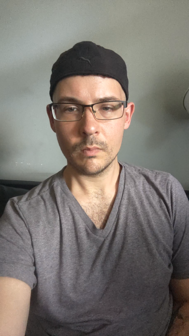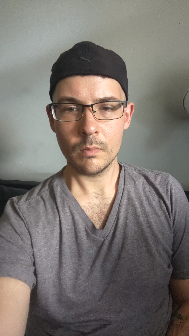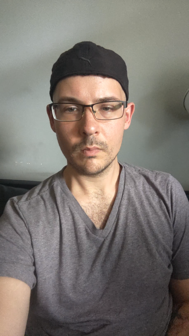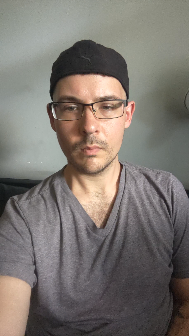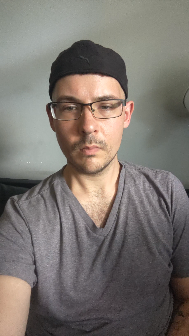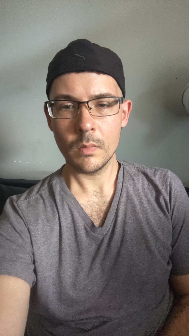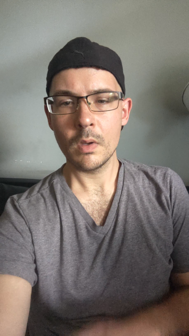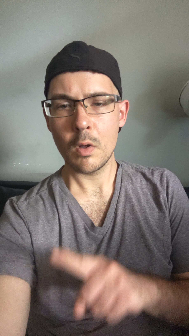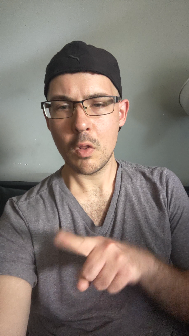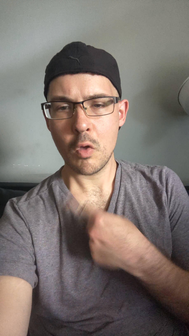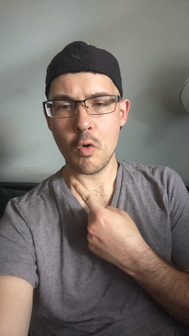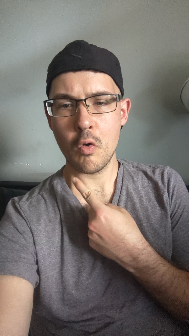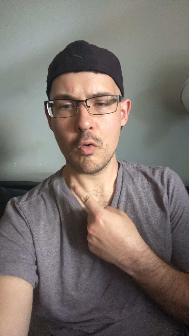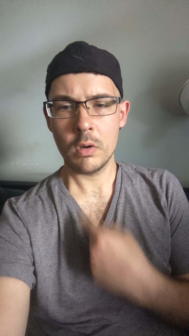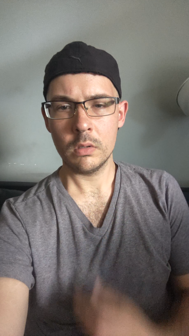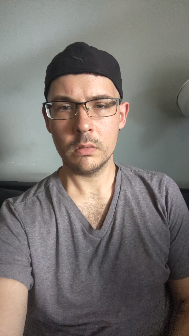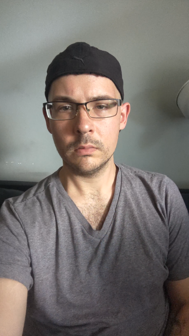long